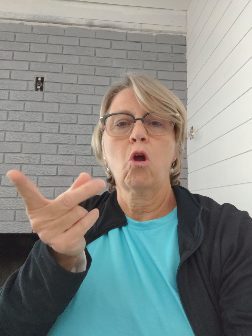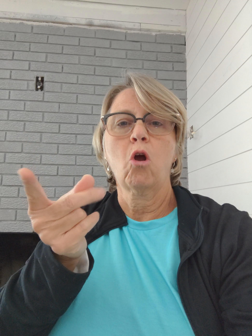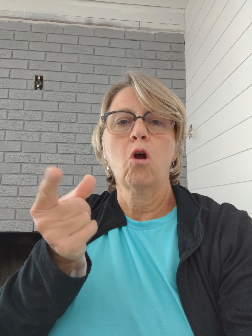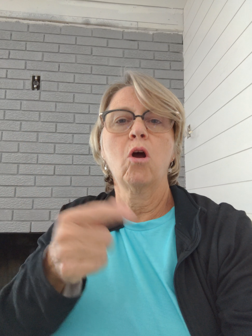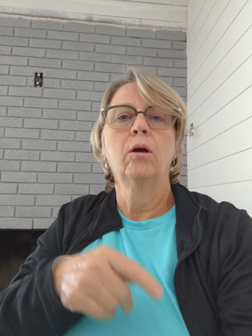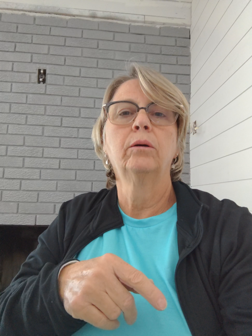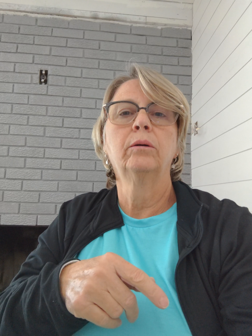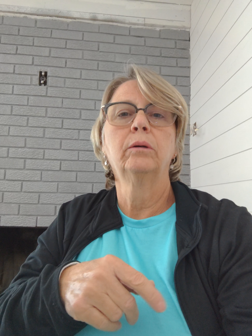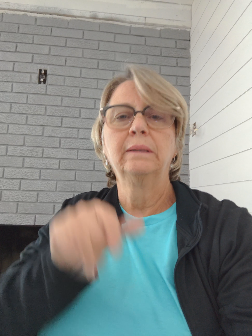dog